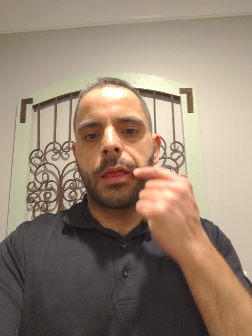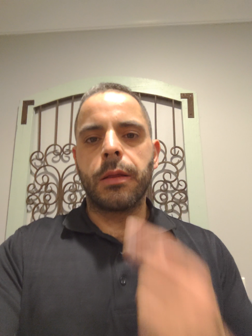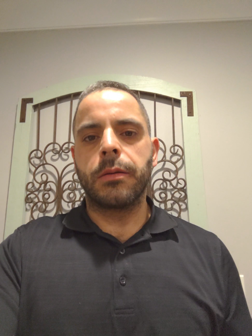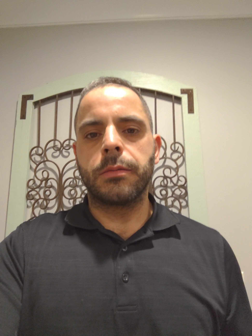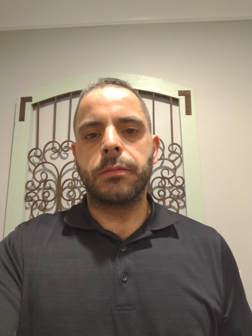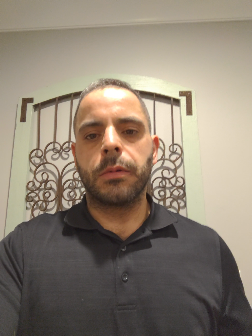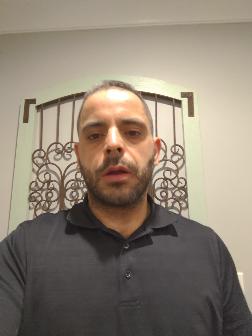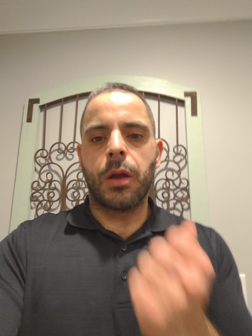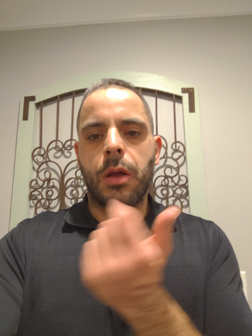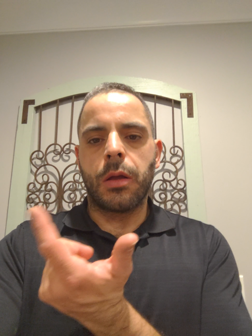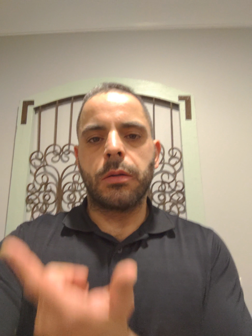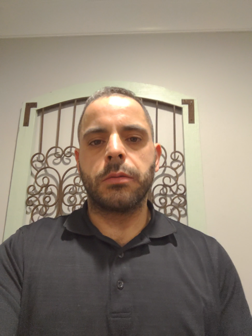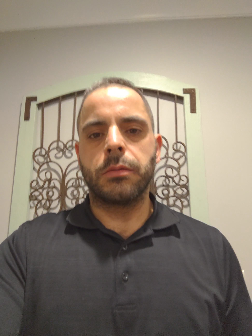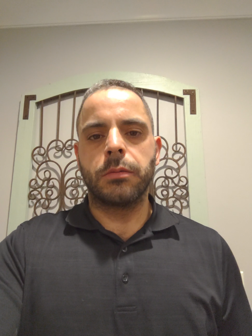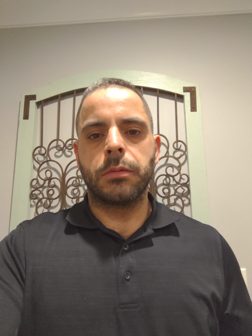all